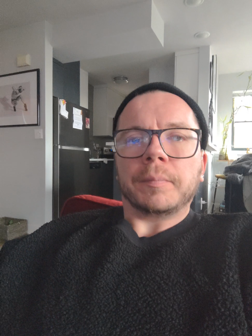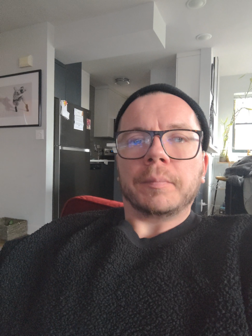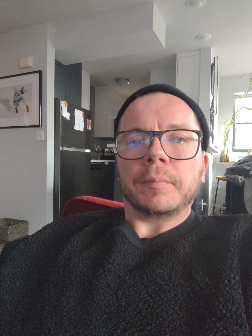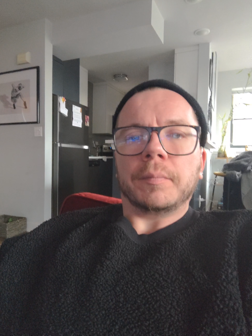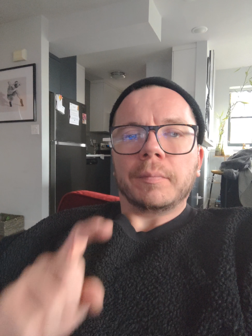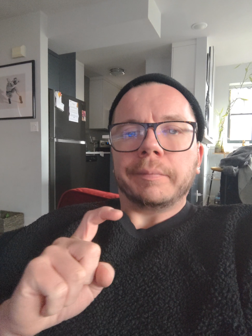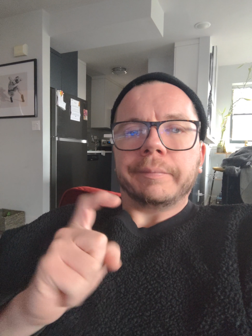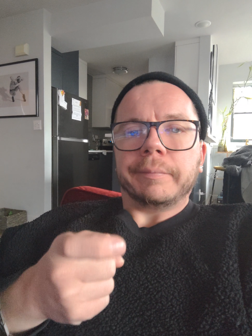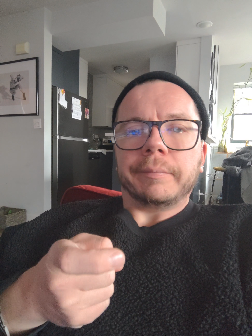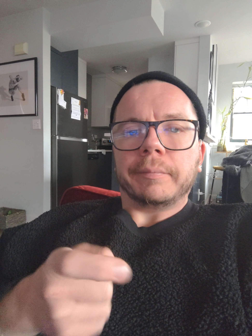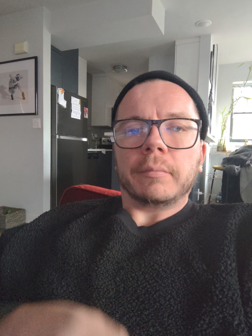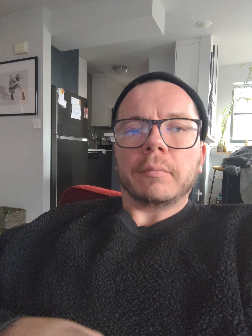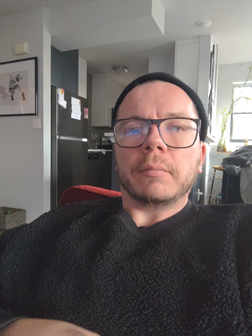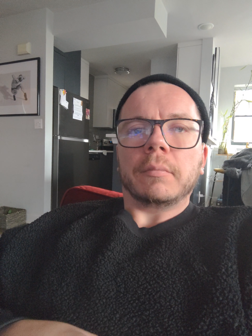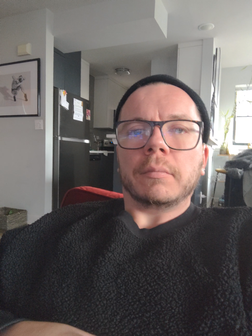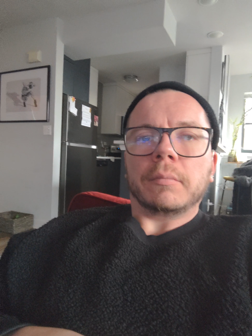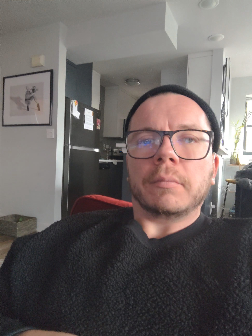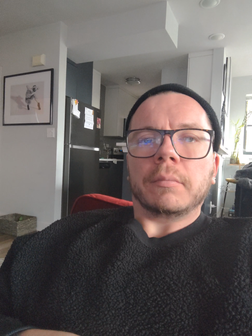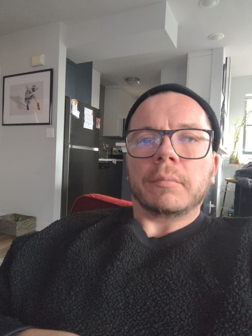give